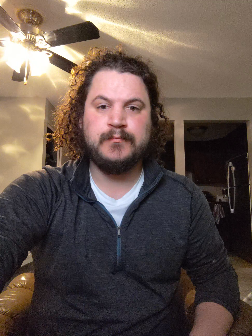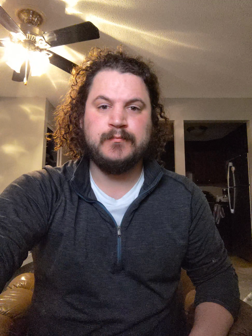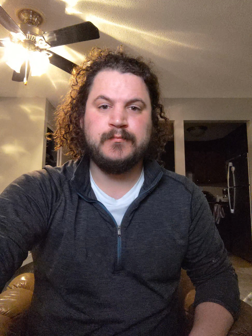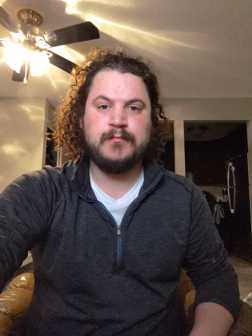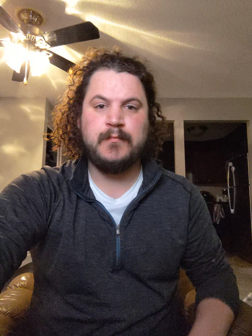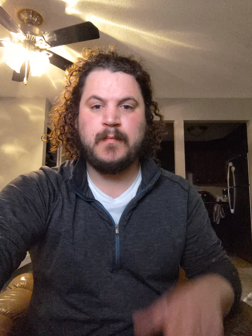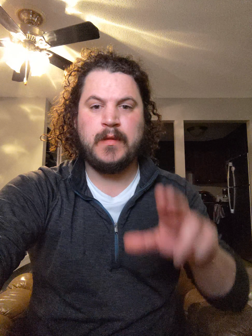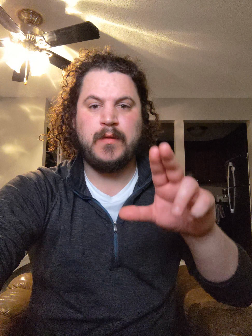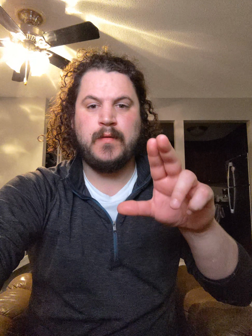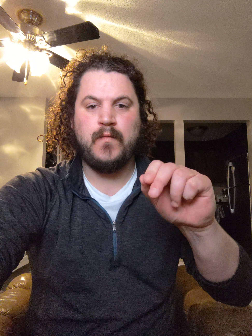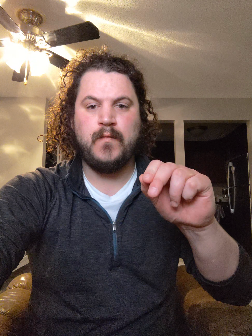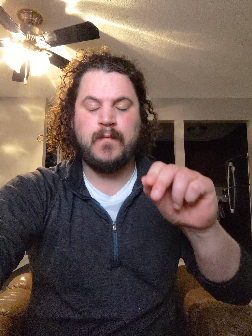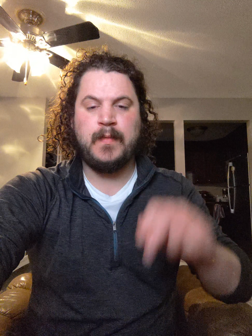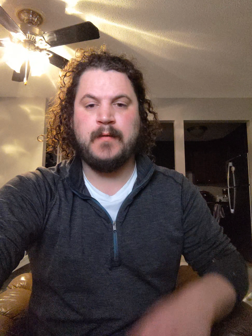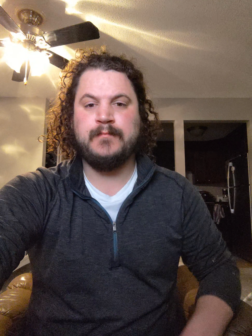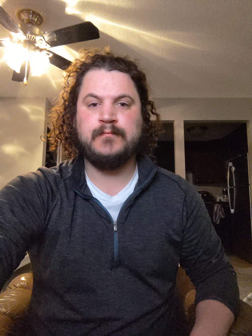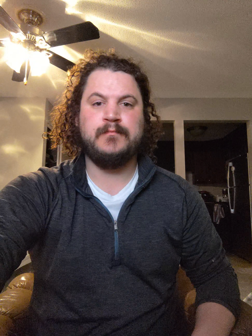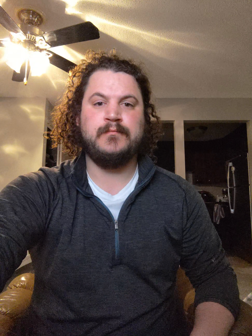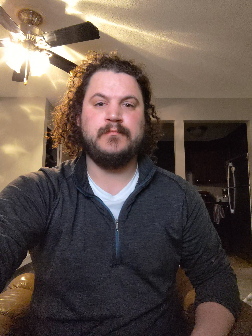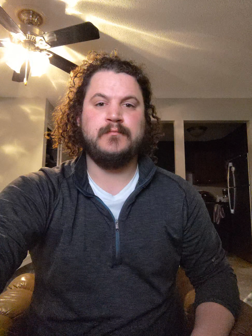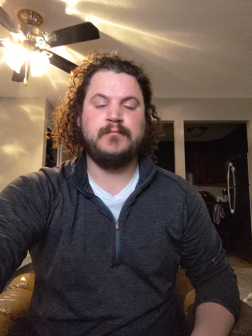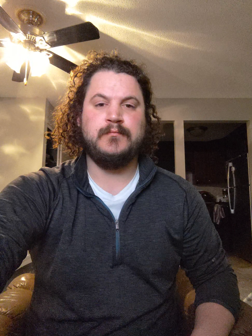no